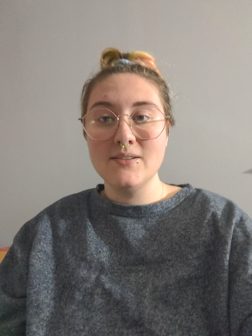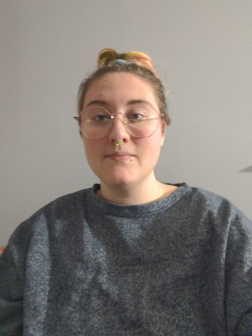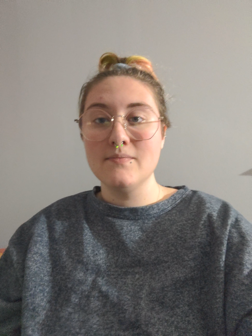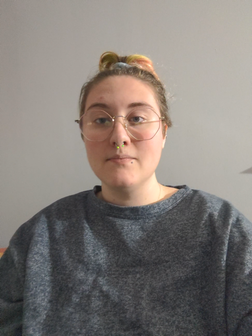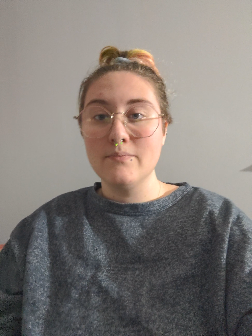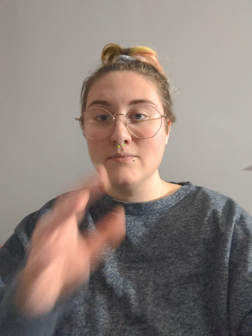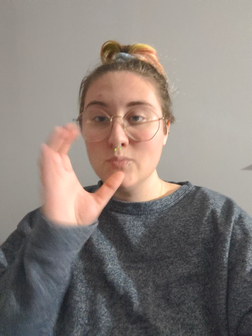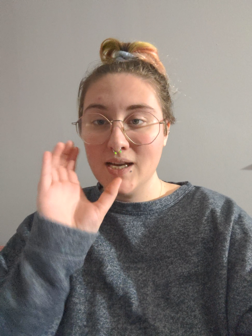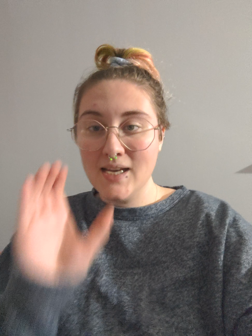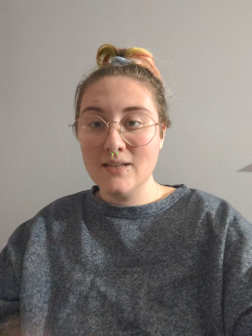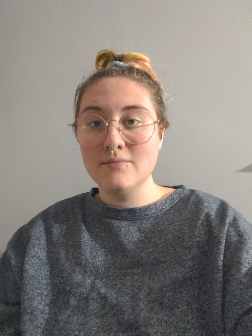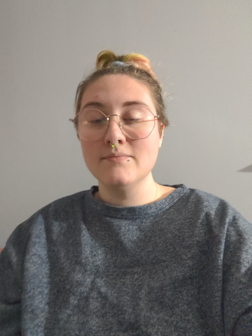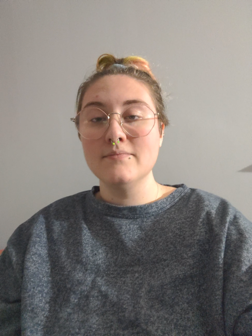drink